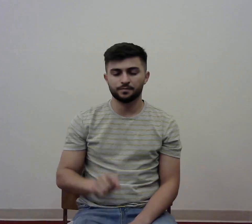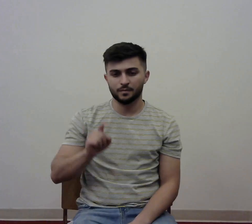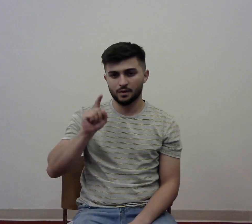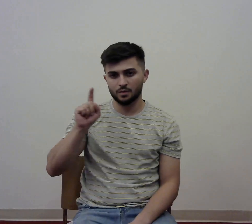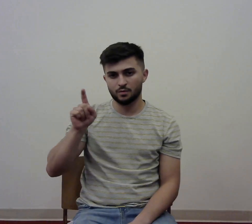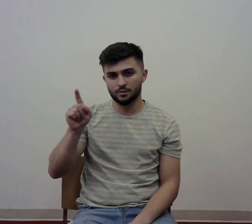orda